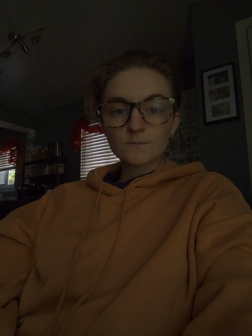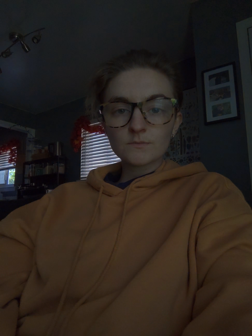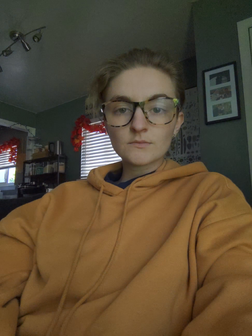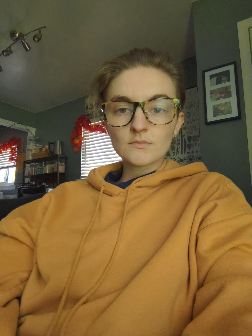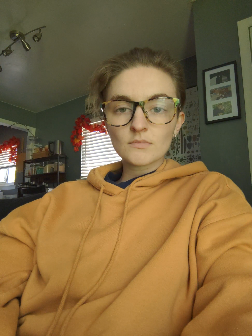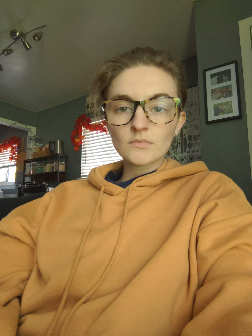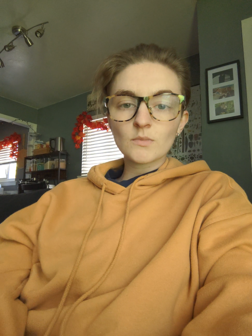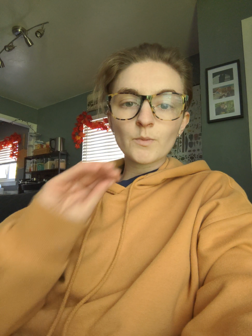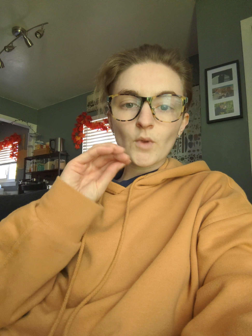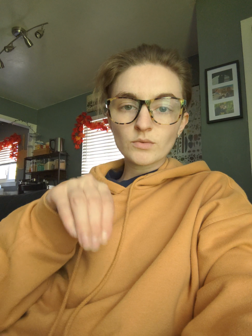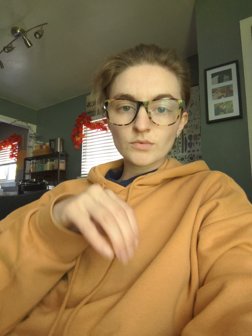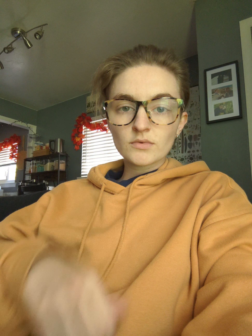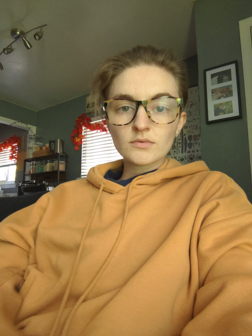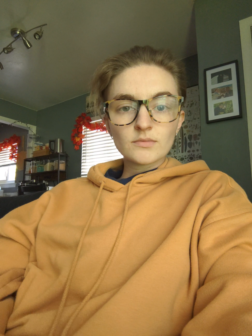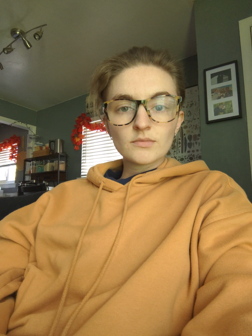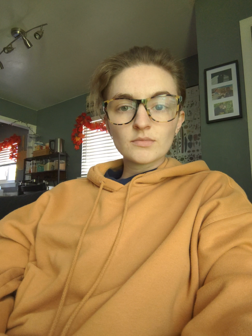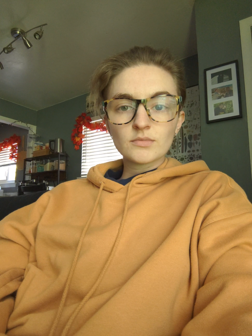put